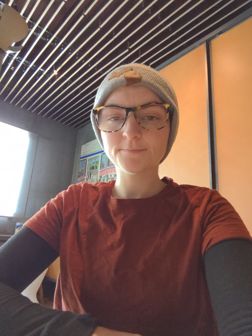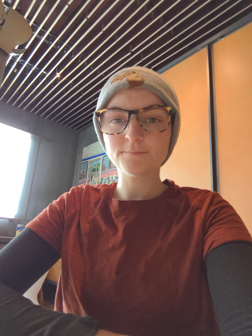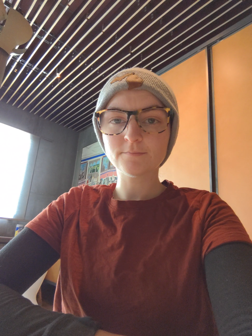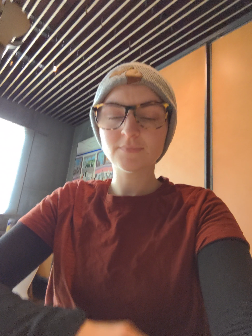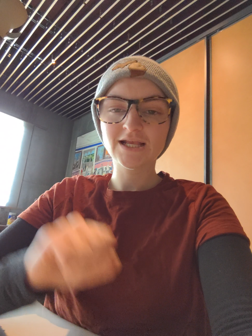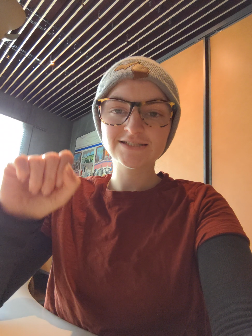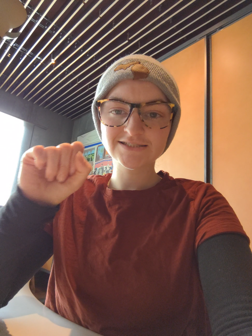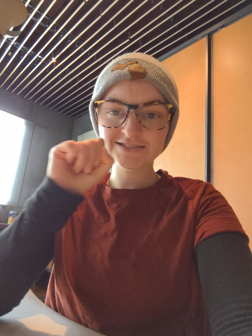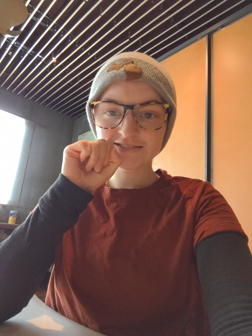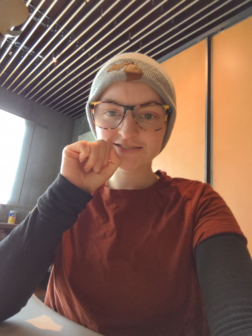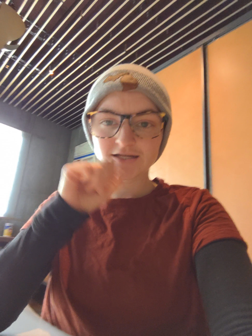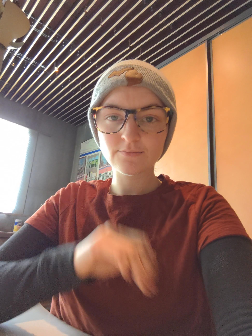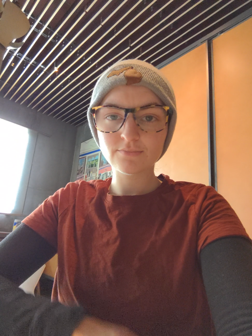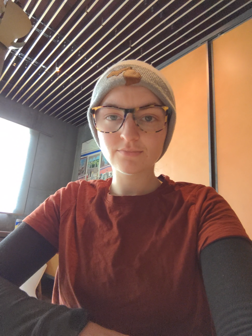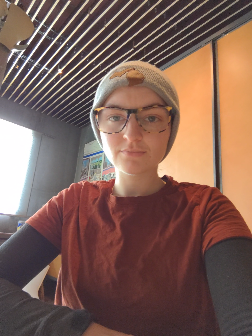carrot